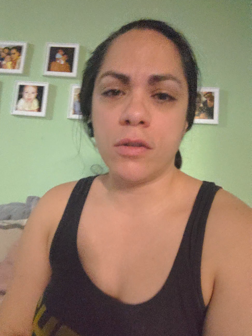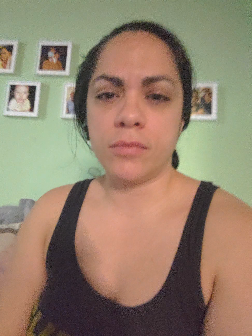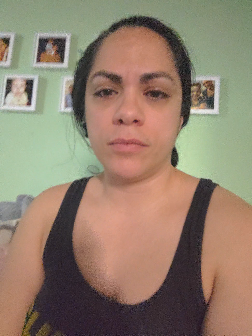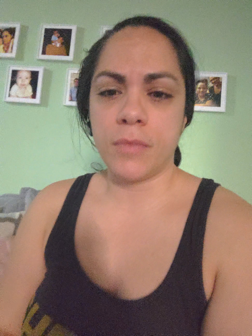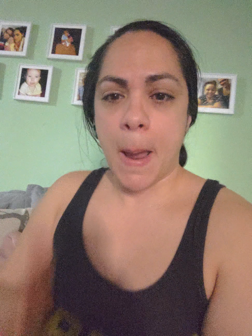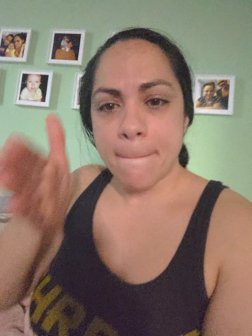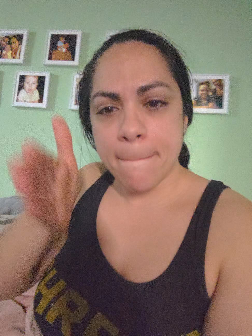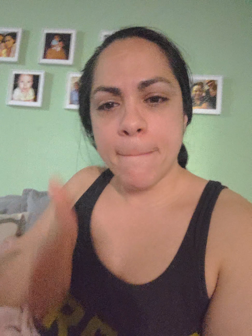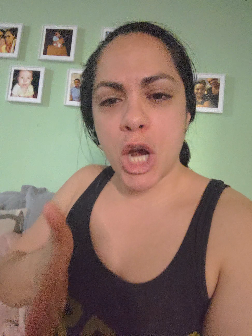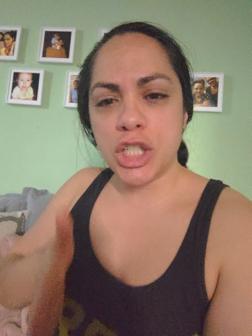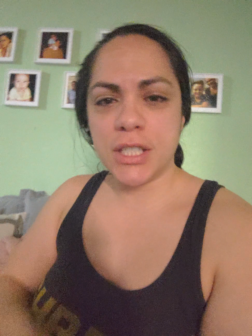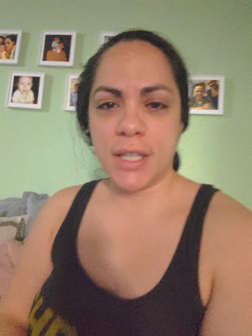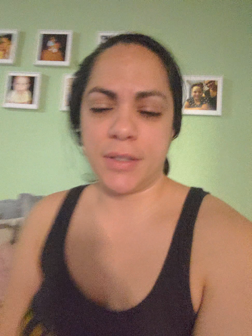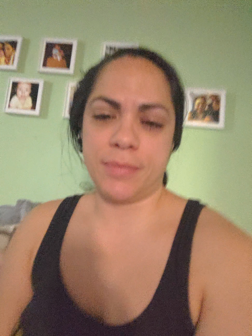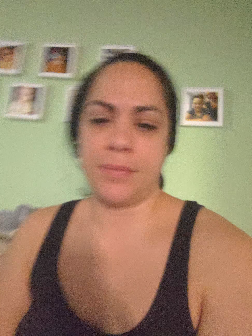person